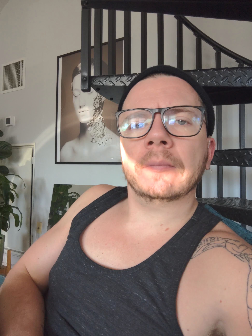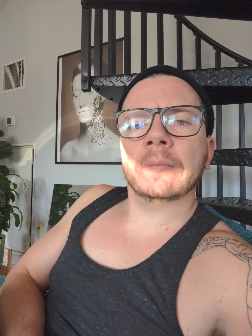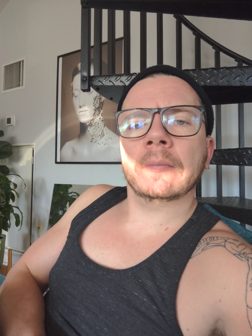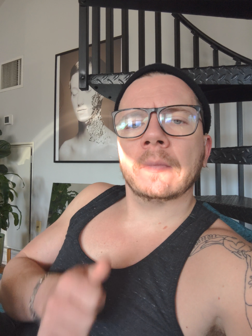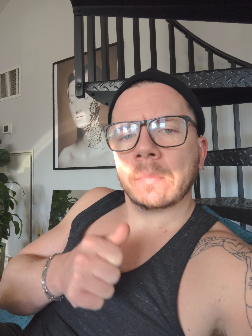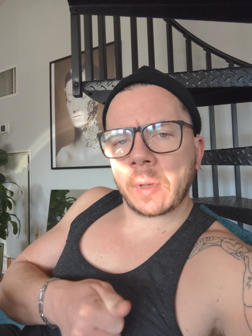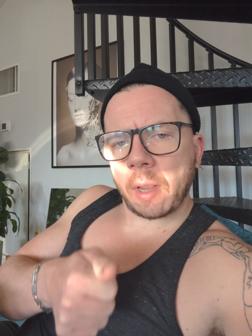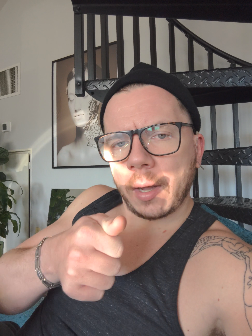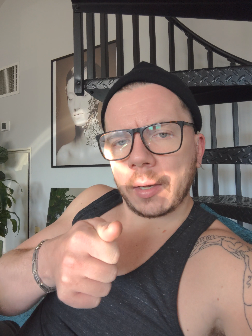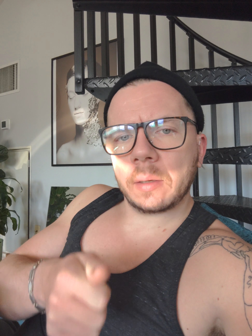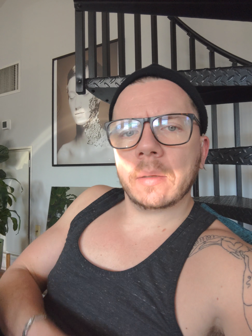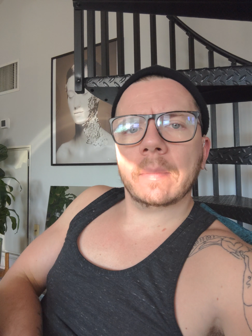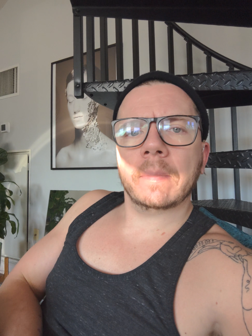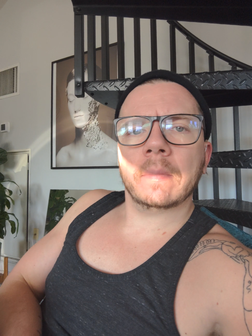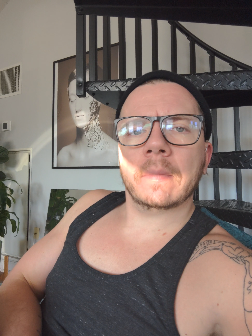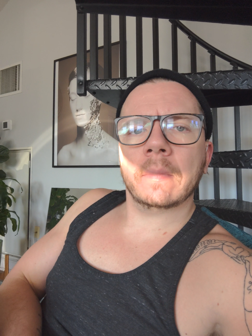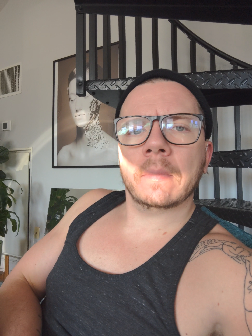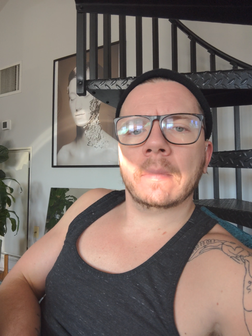hide